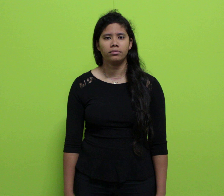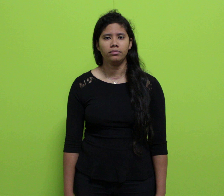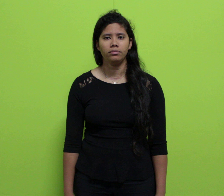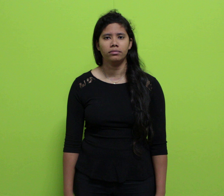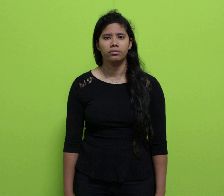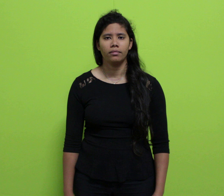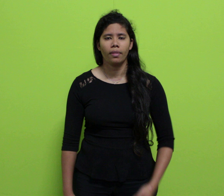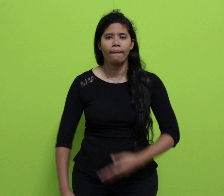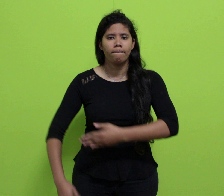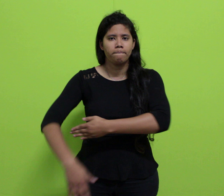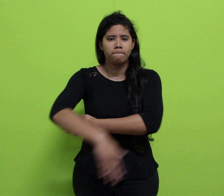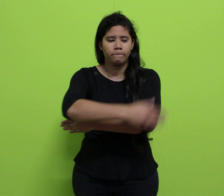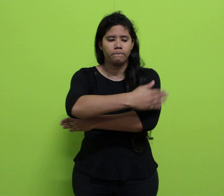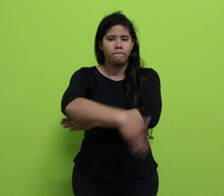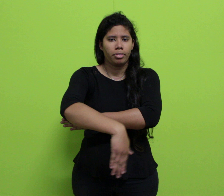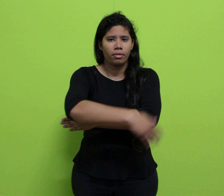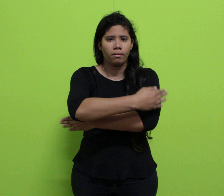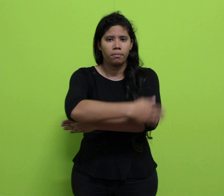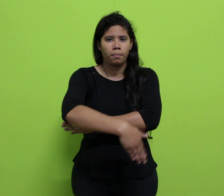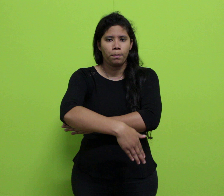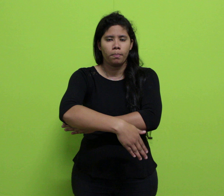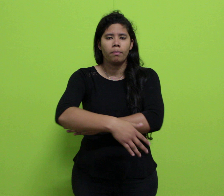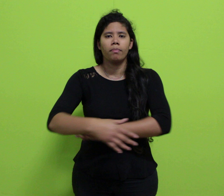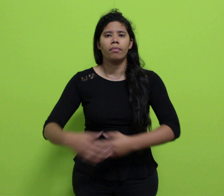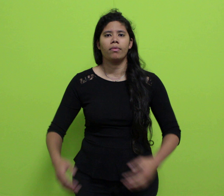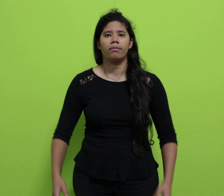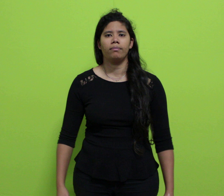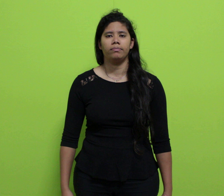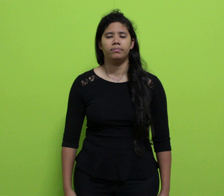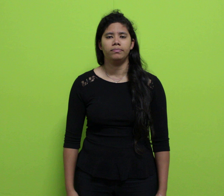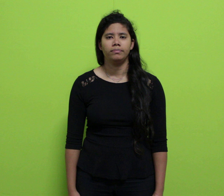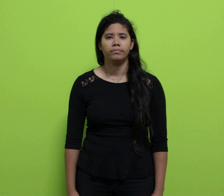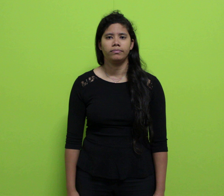esquina